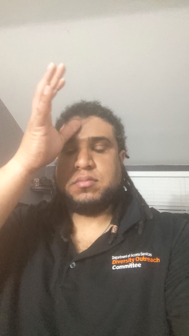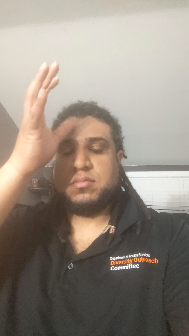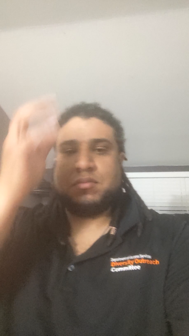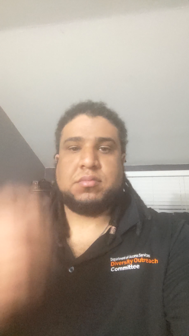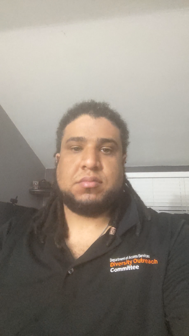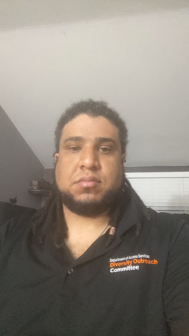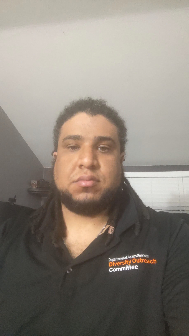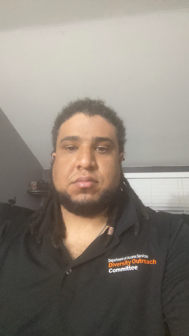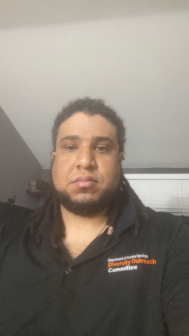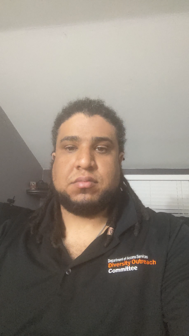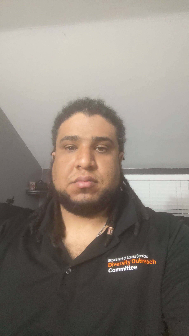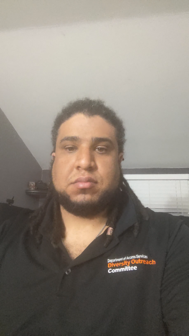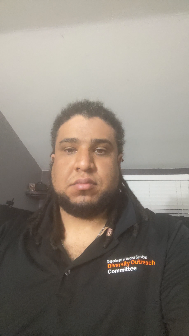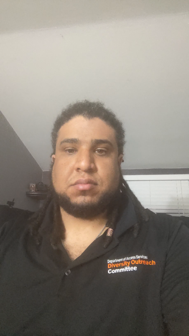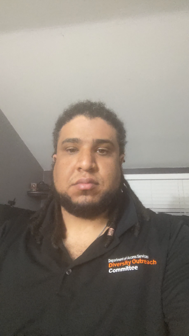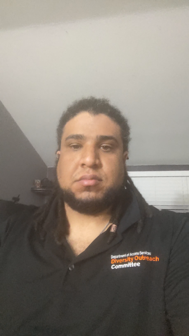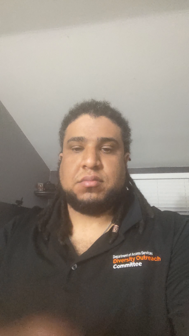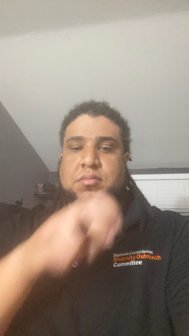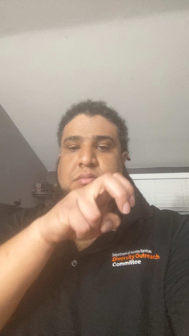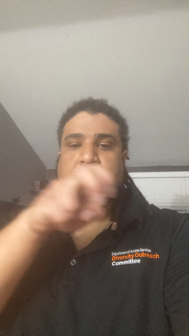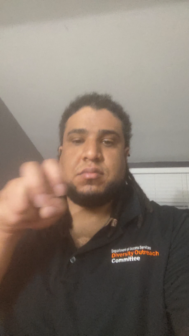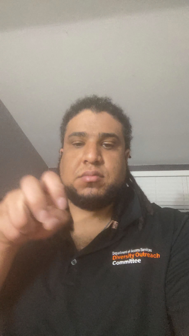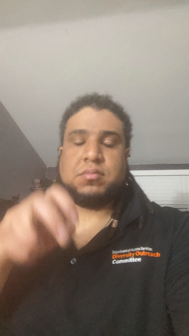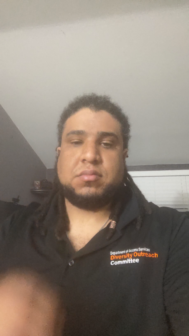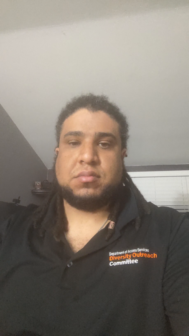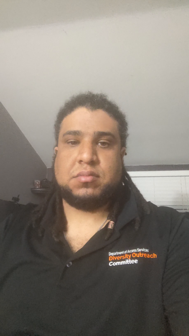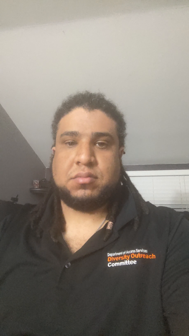porch